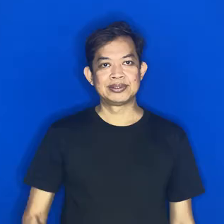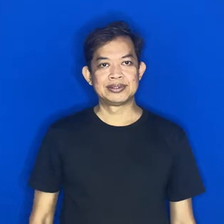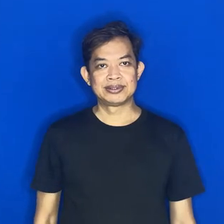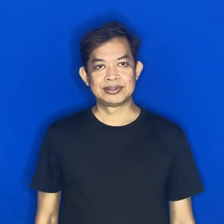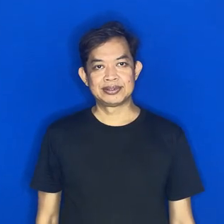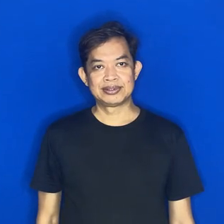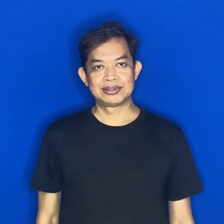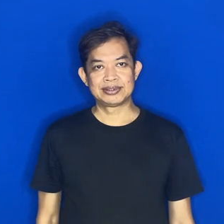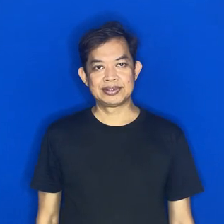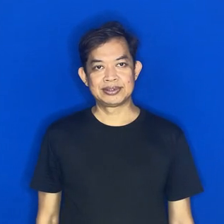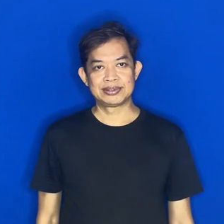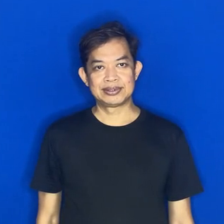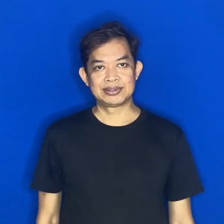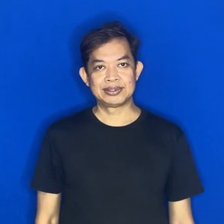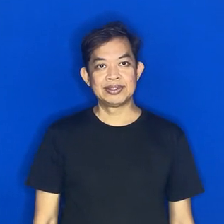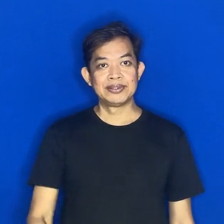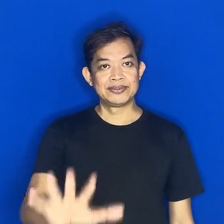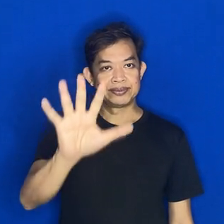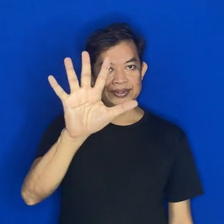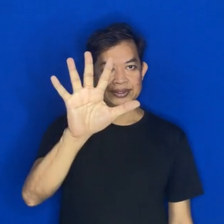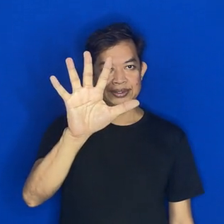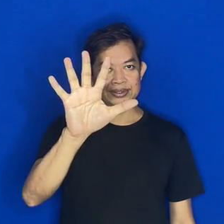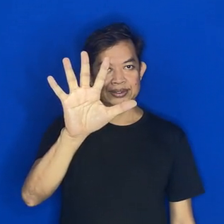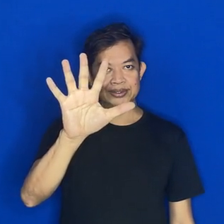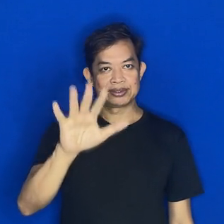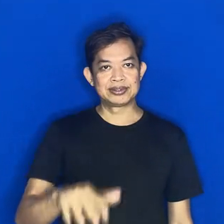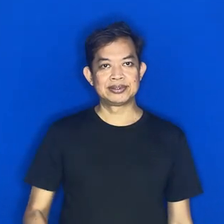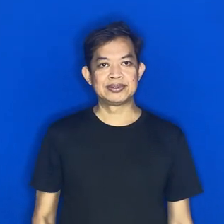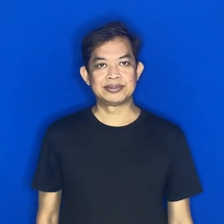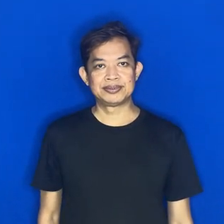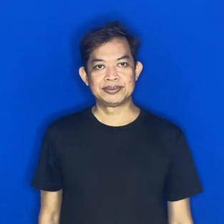five